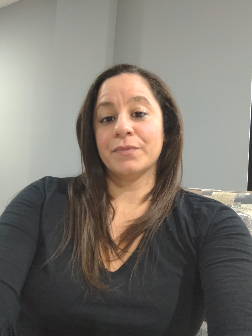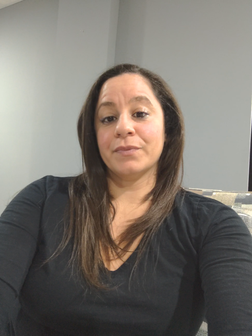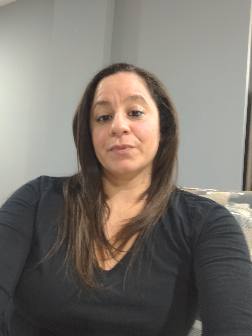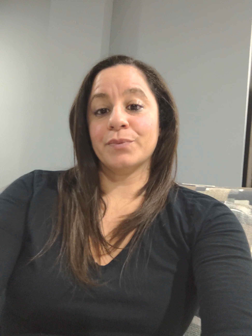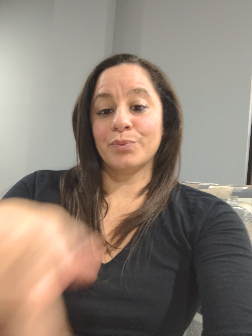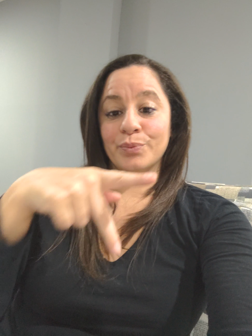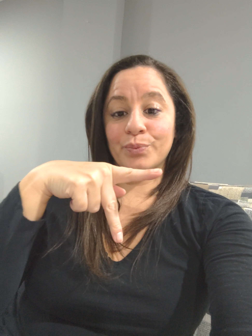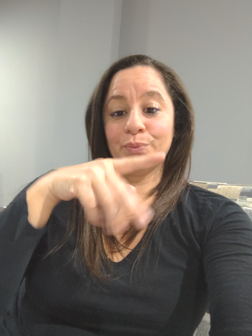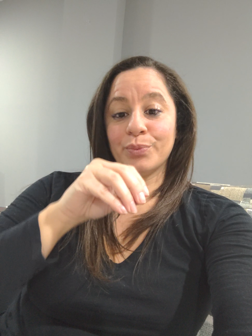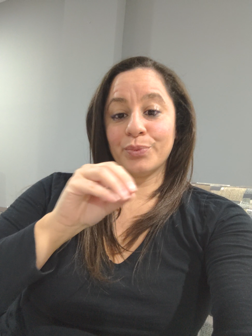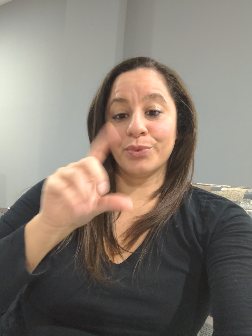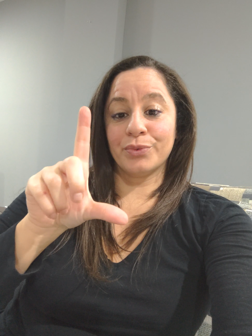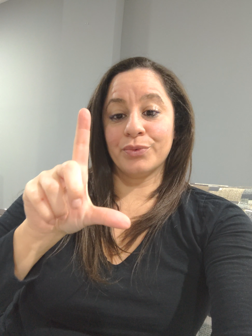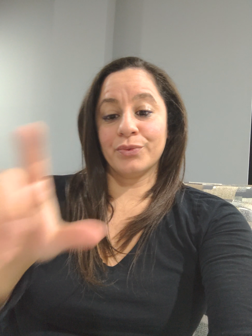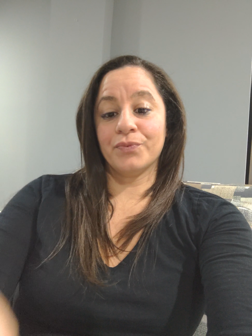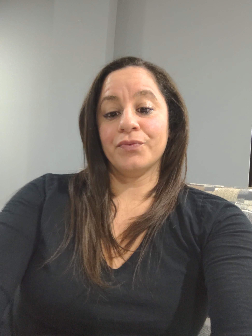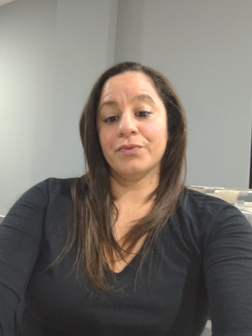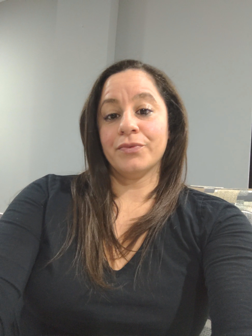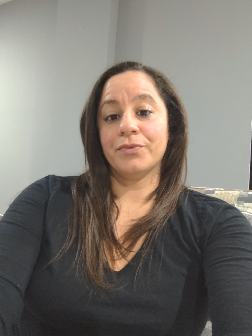pool